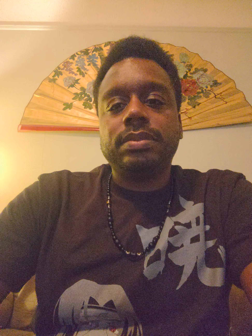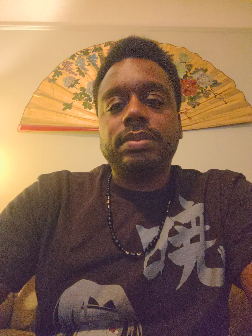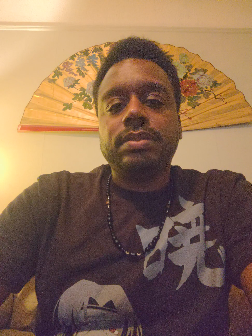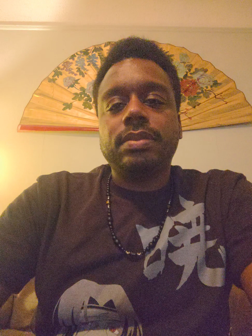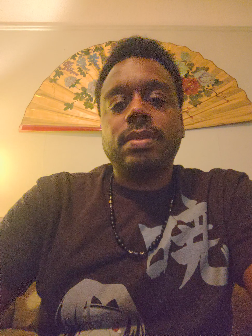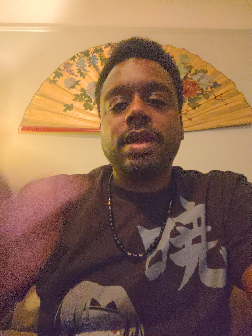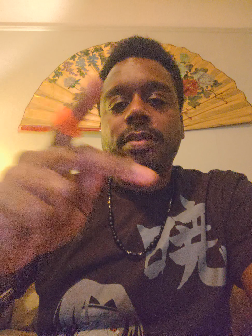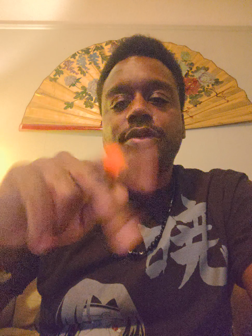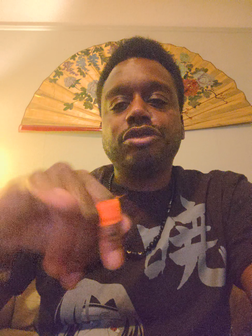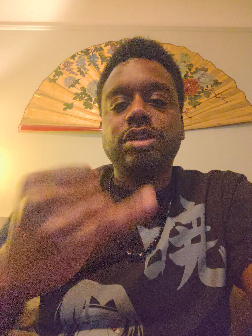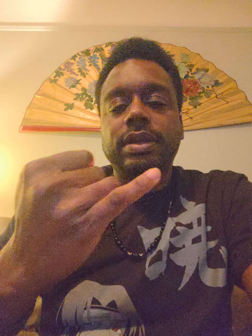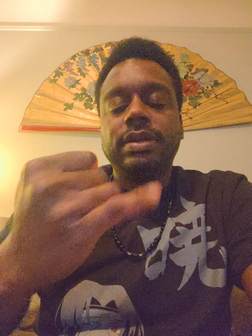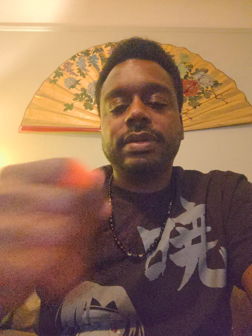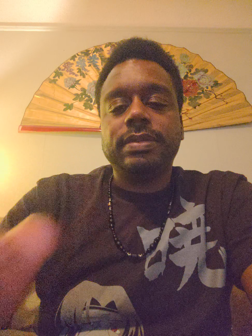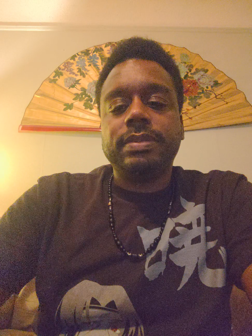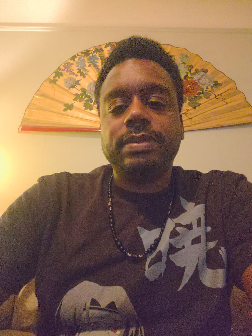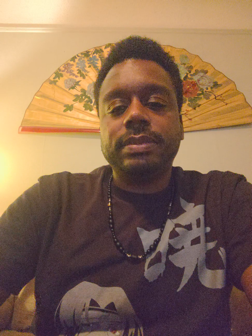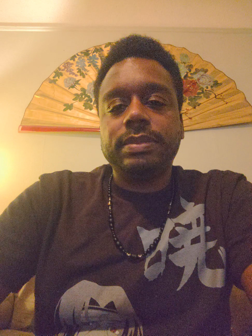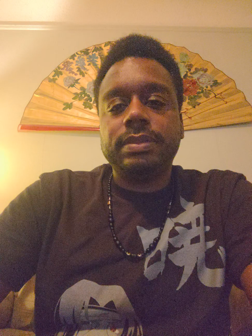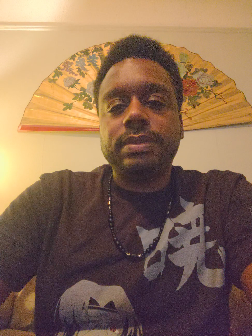pajamas